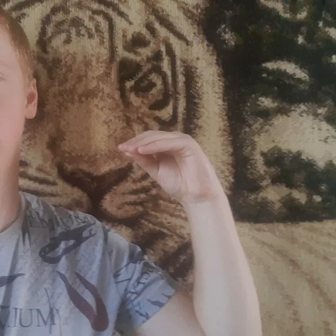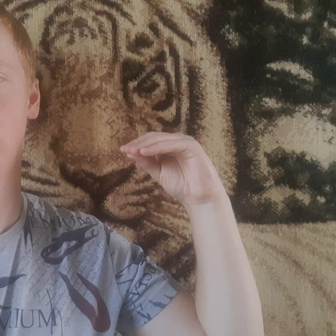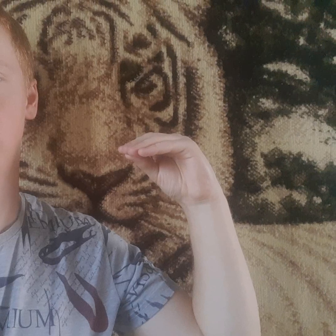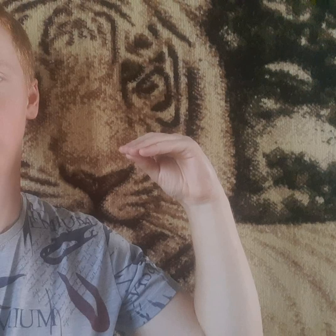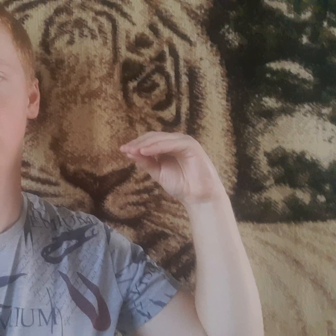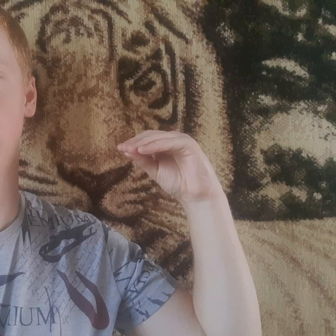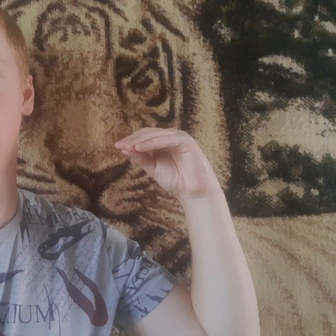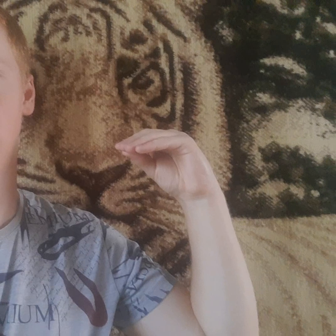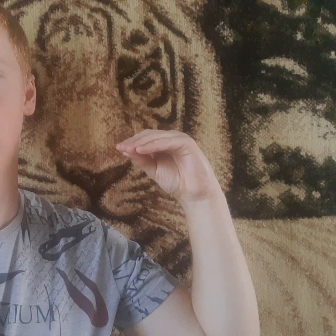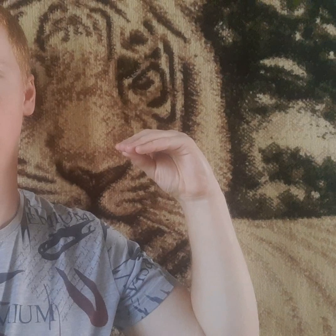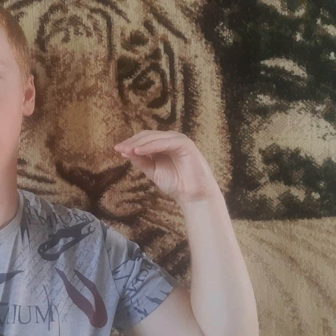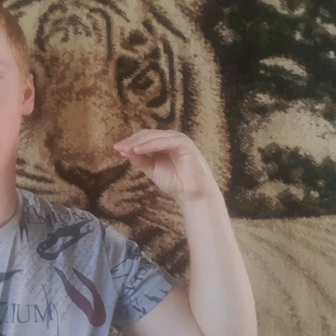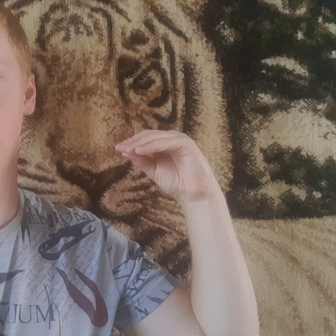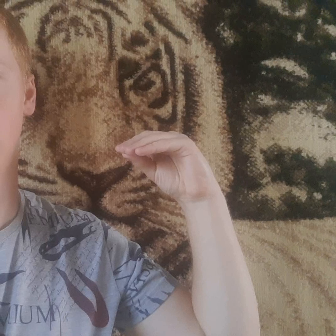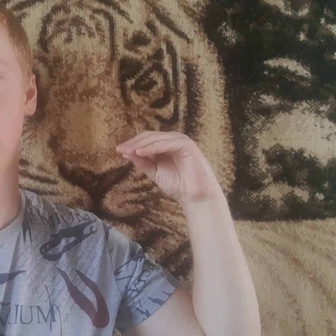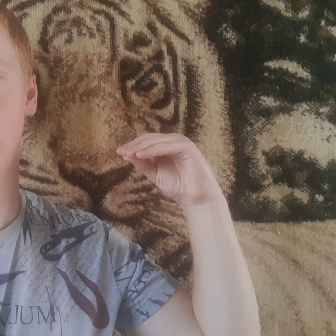Ж